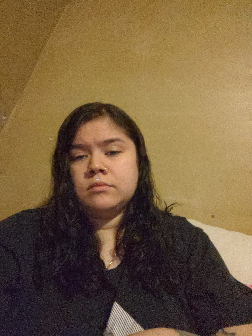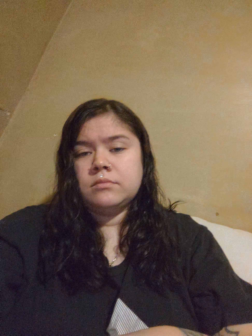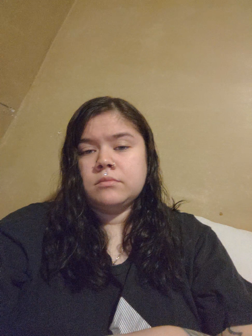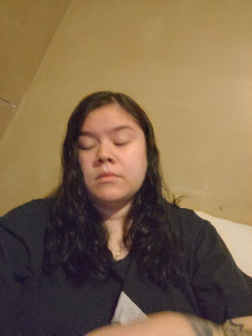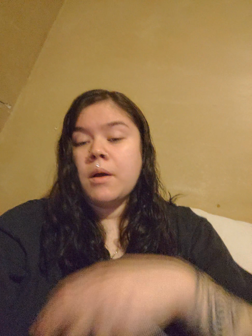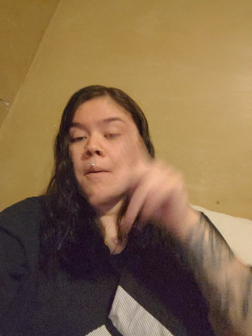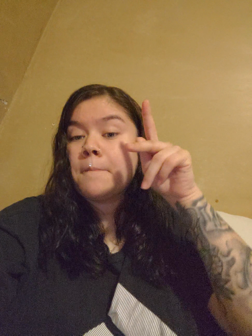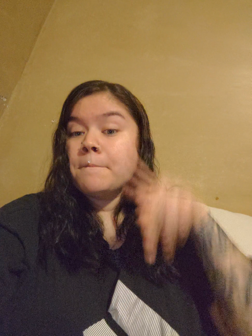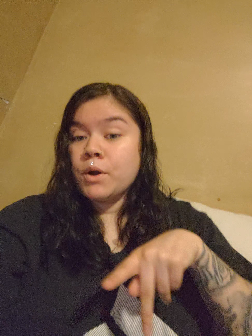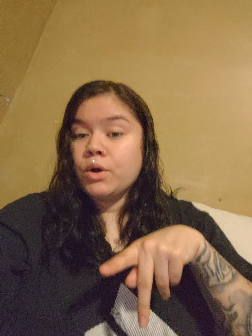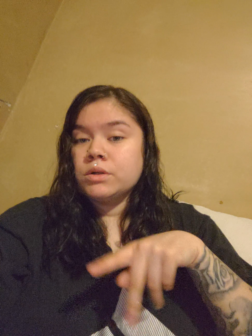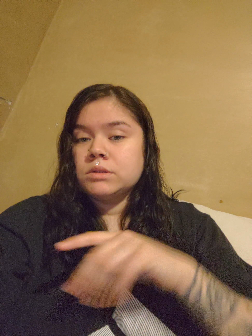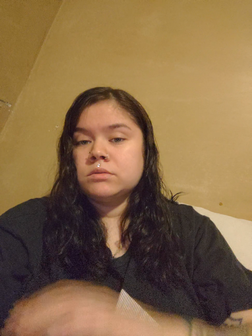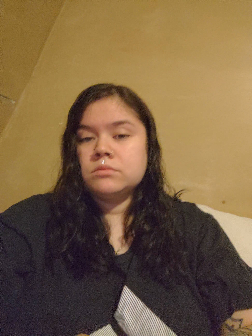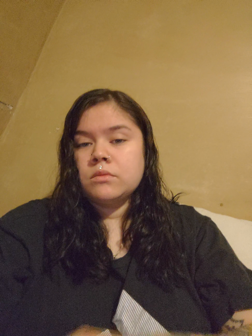person